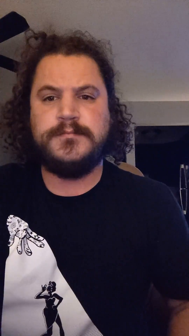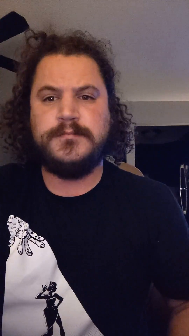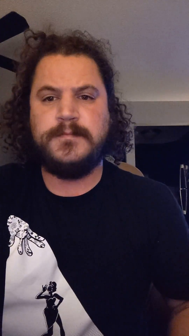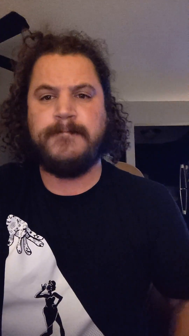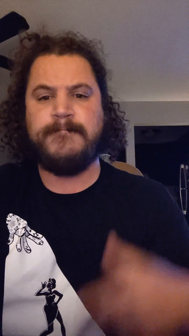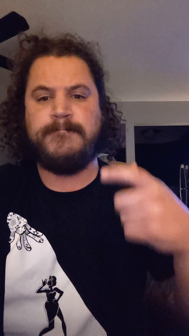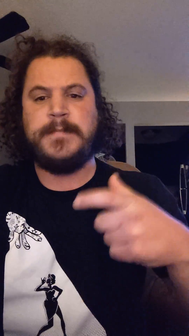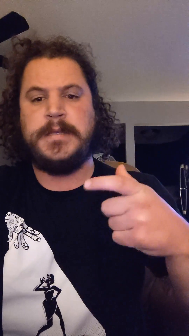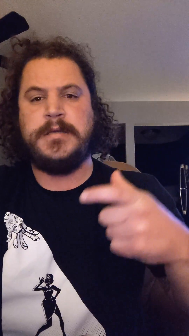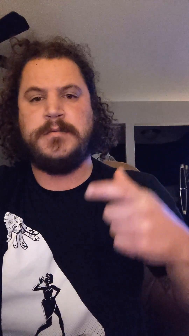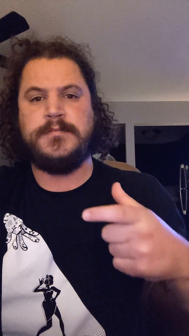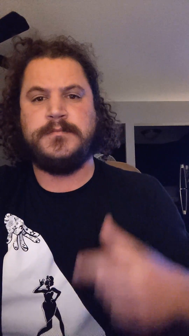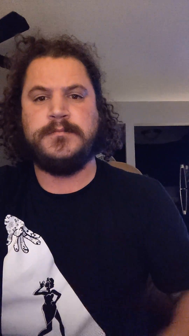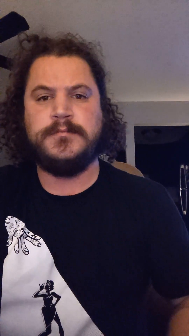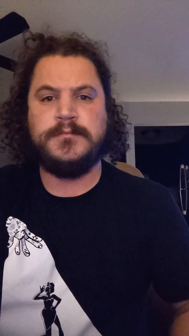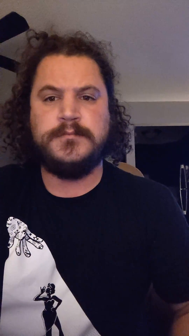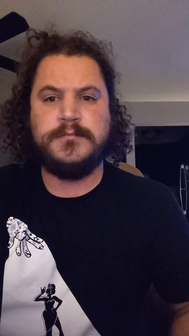plate